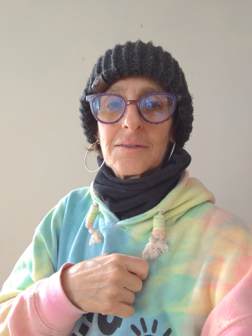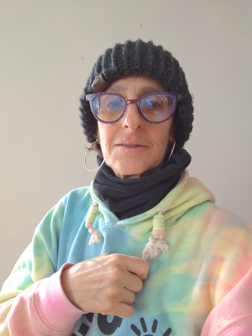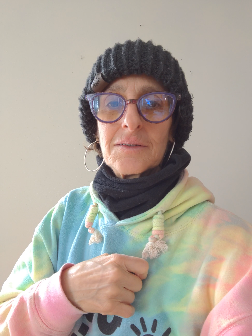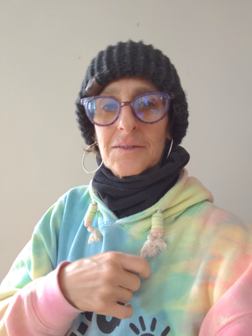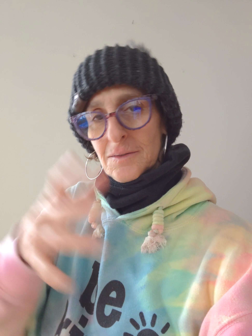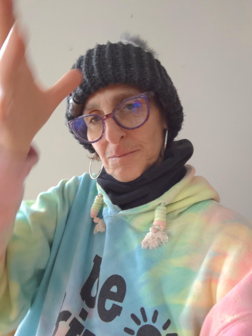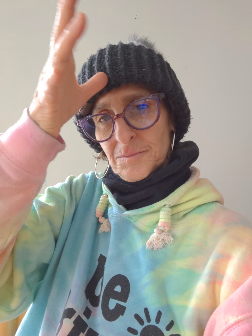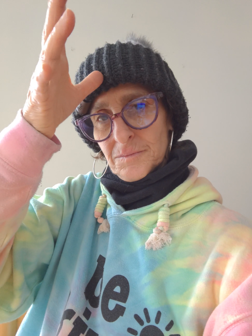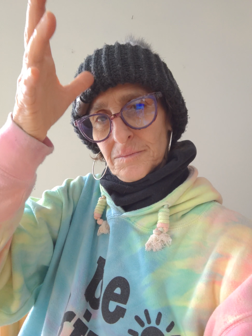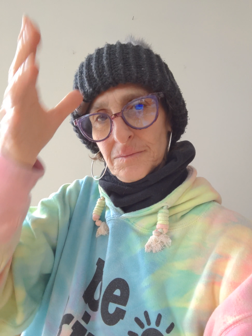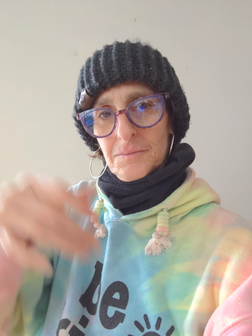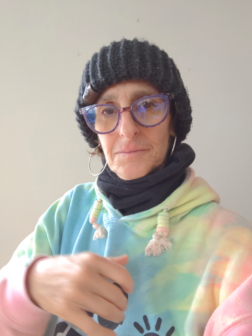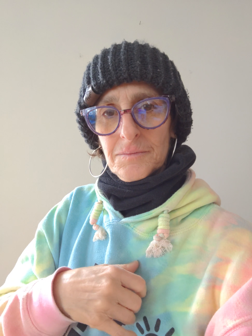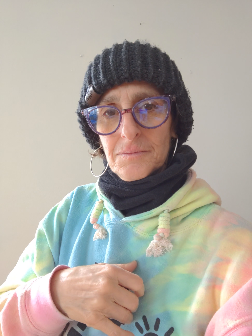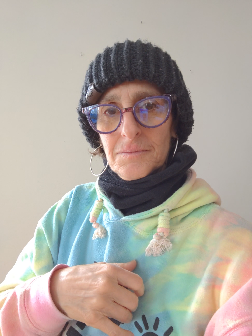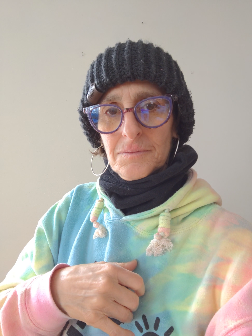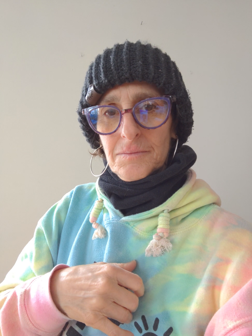dad